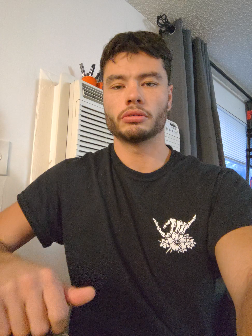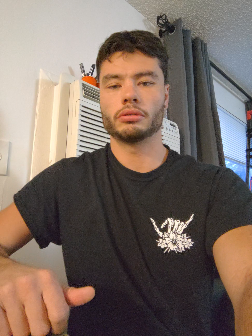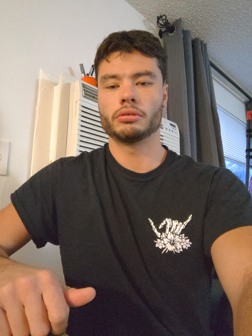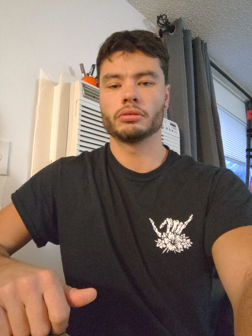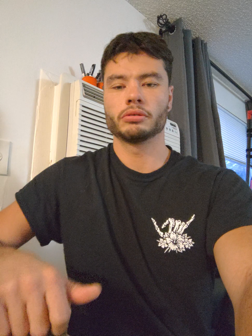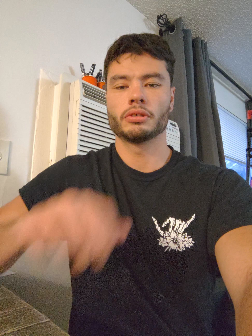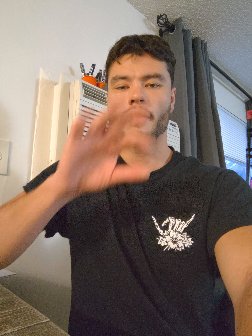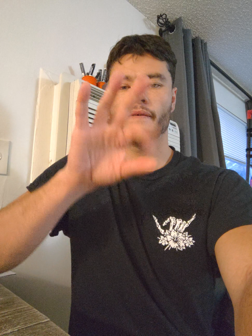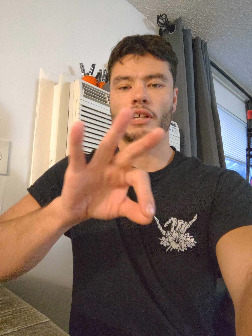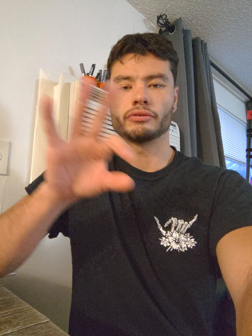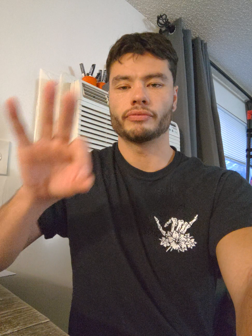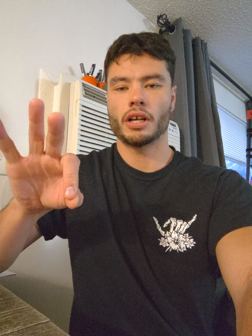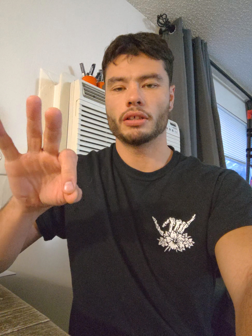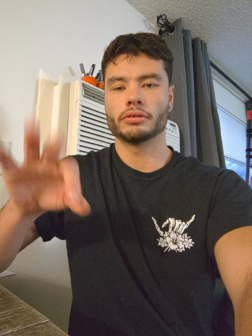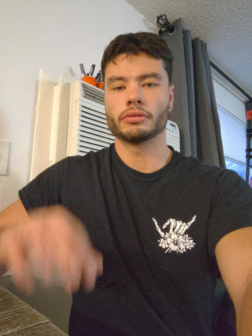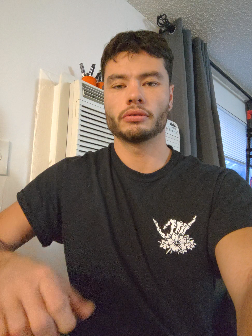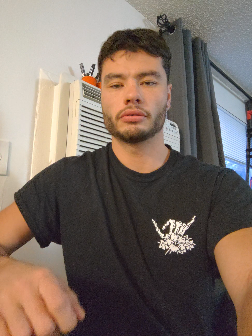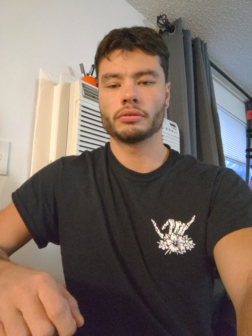french fries